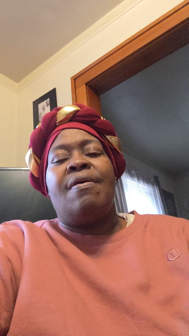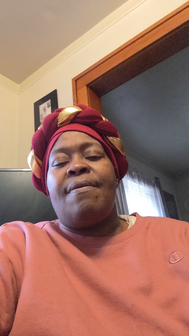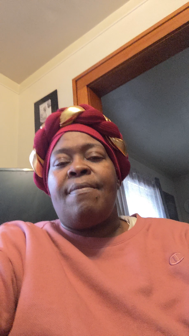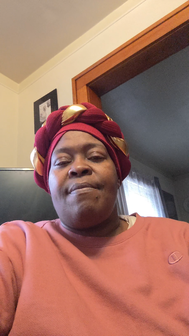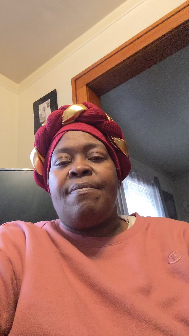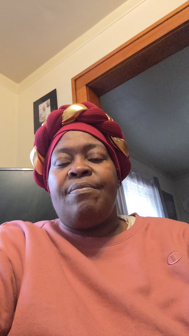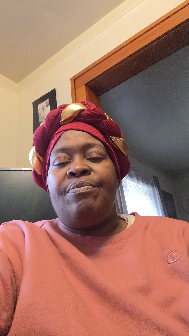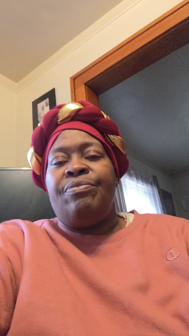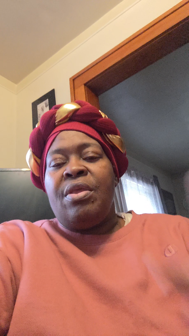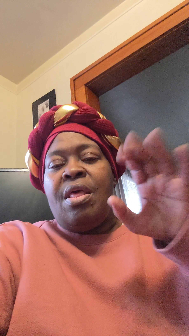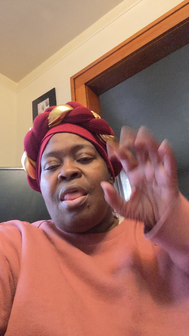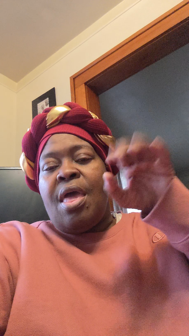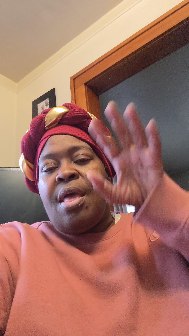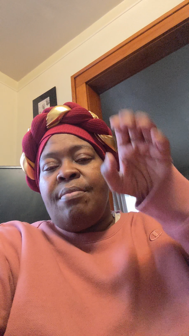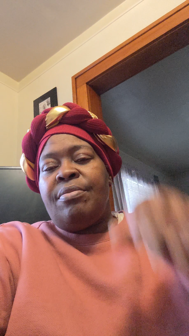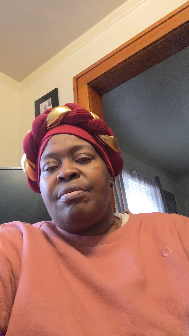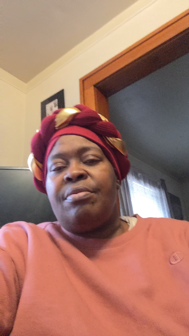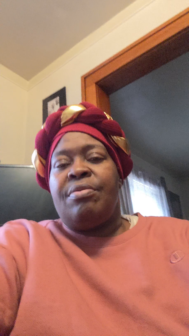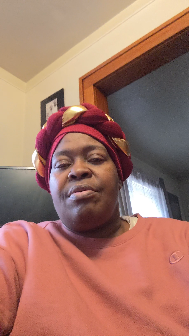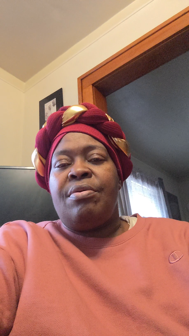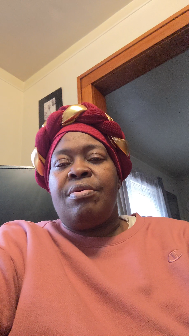ladder